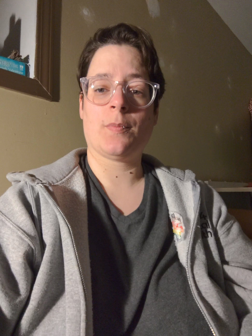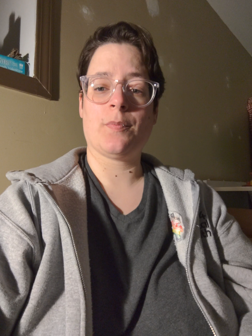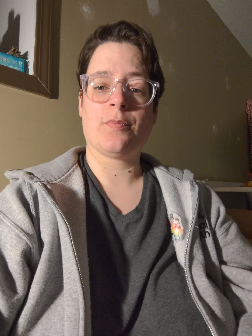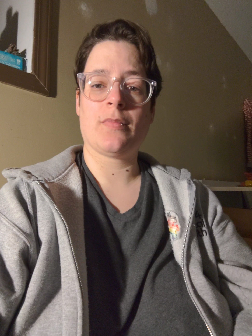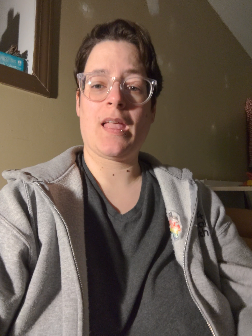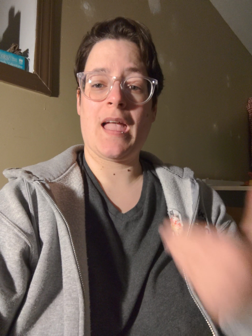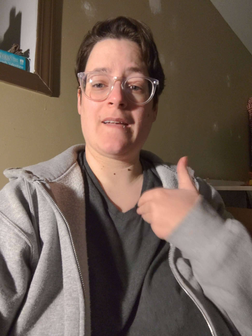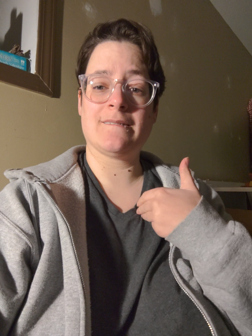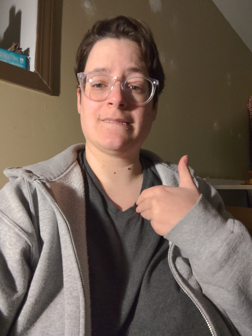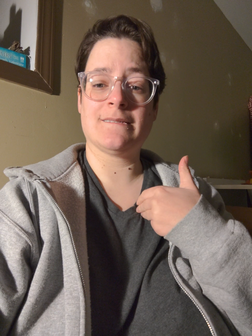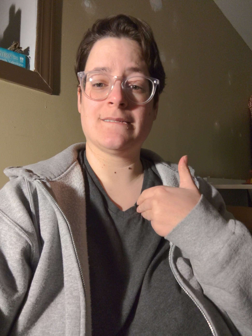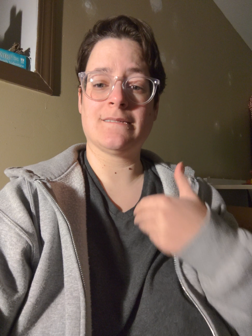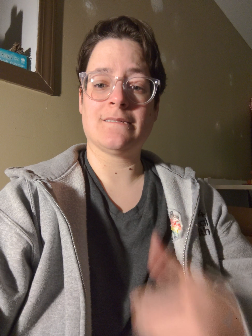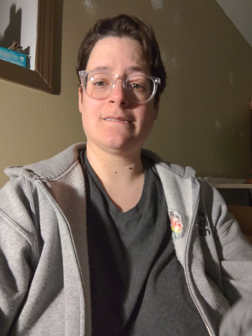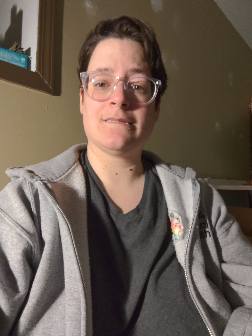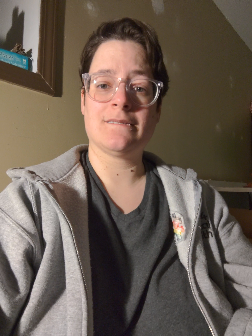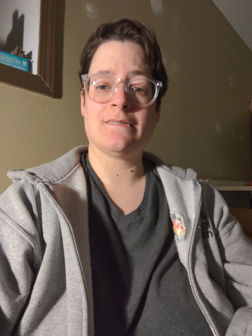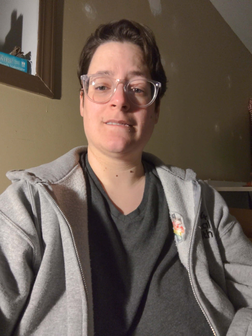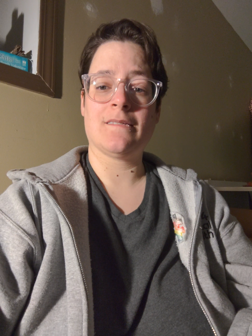have